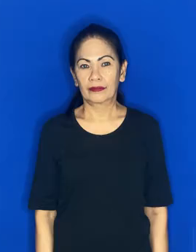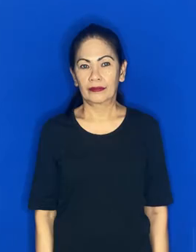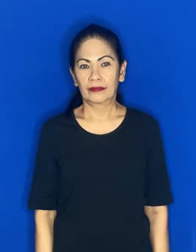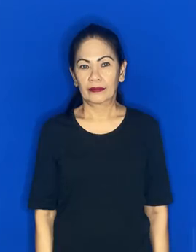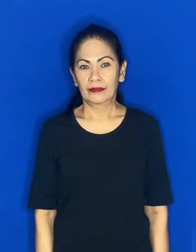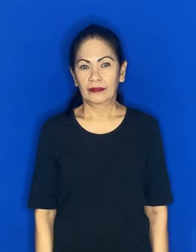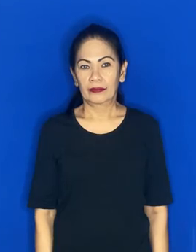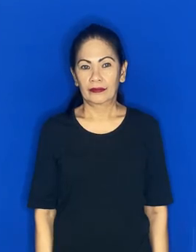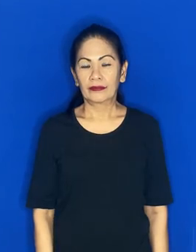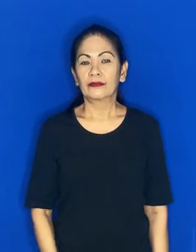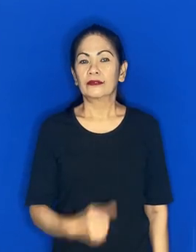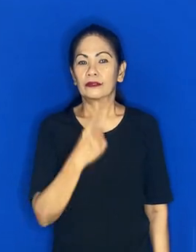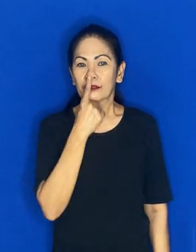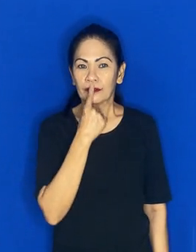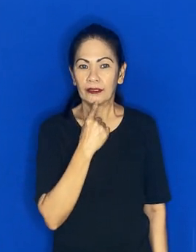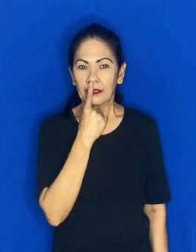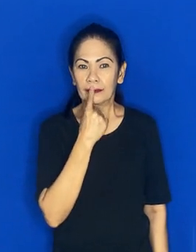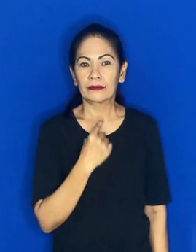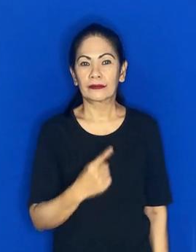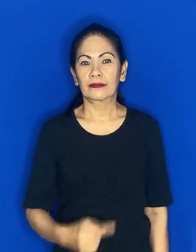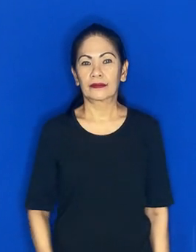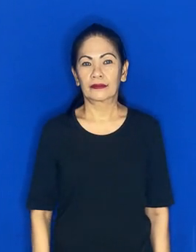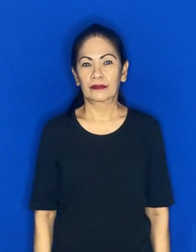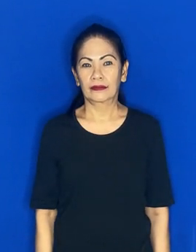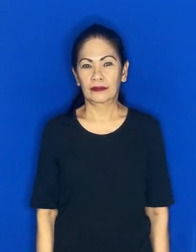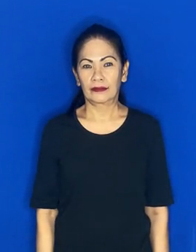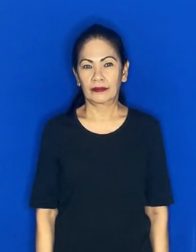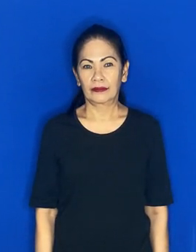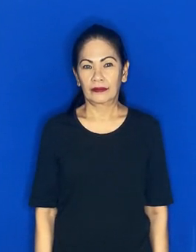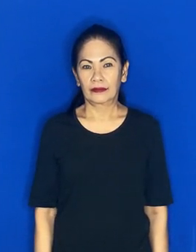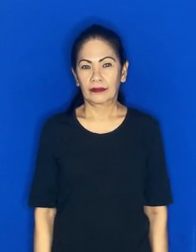red